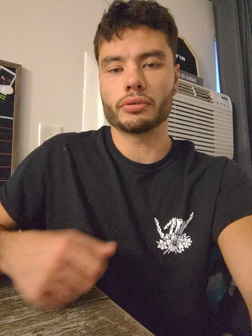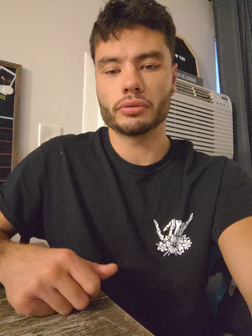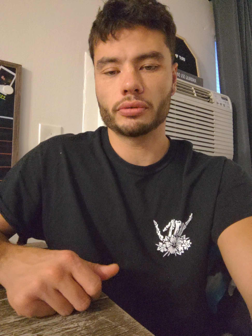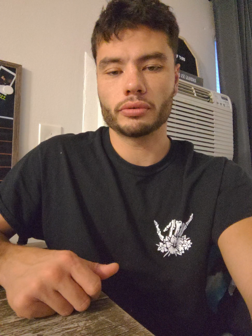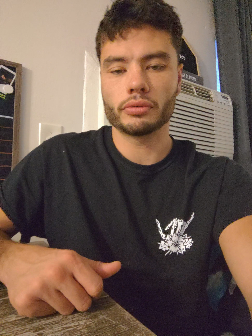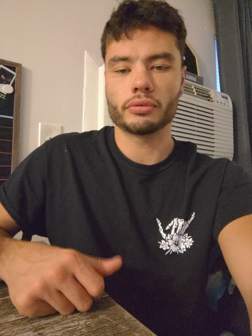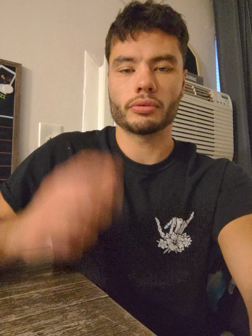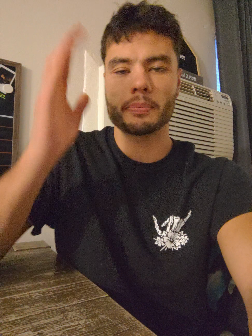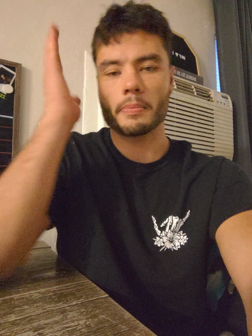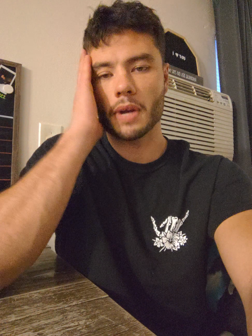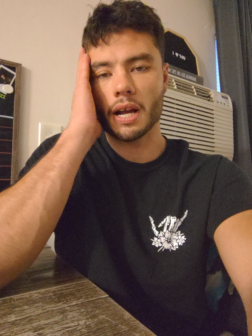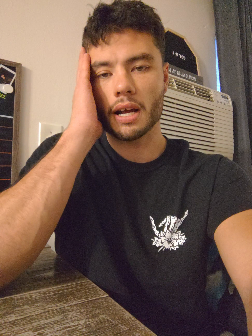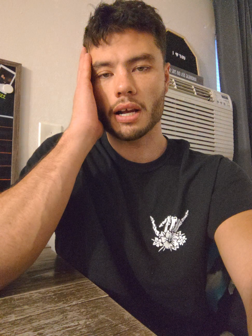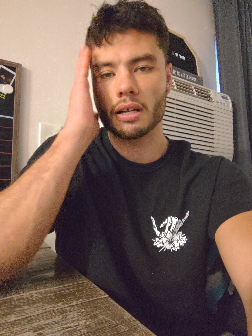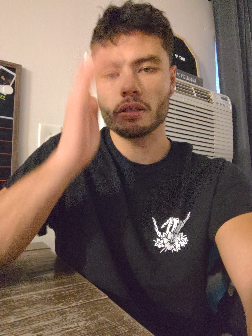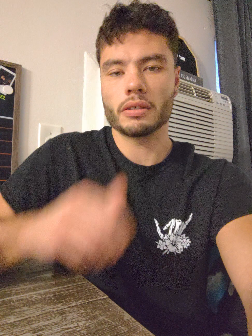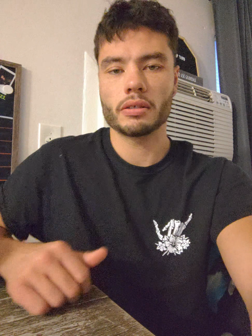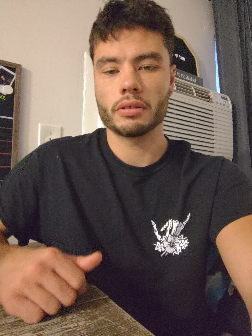bed